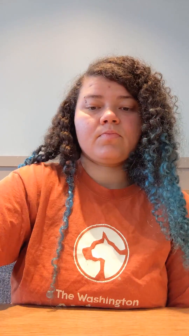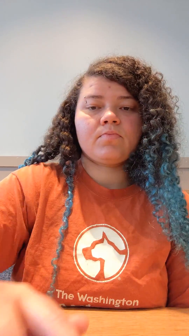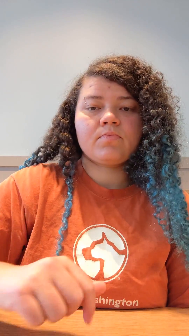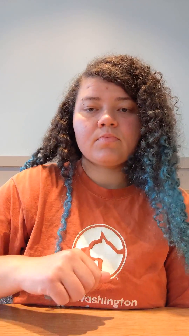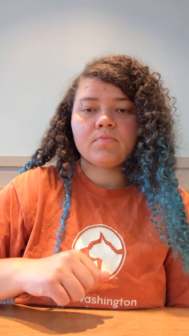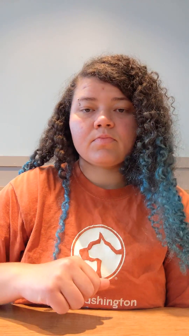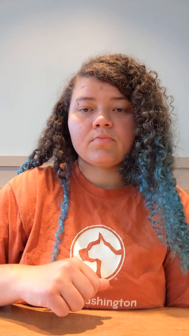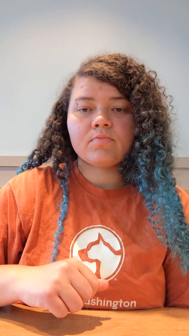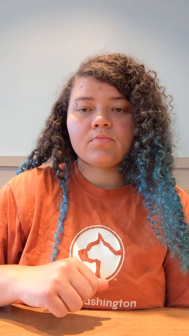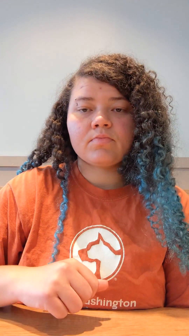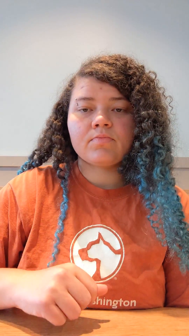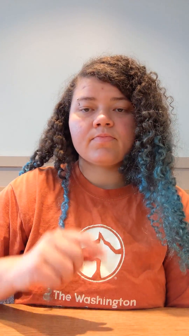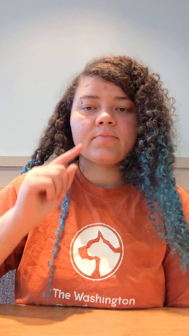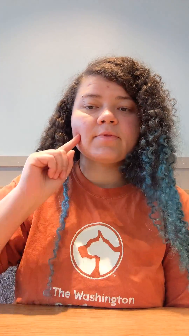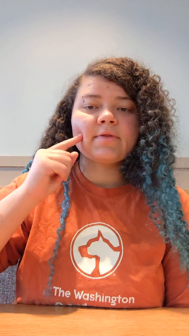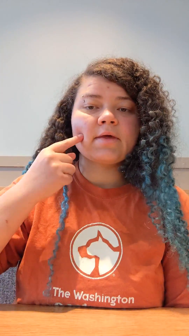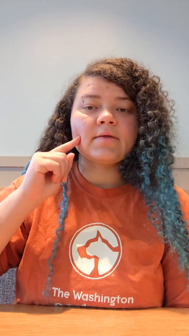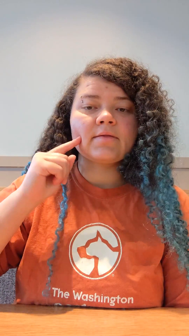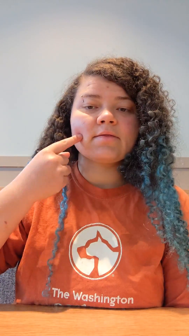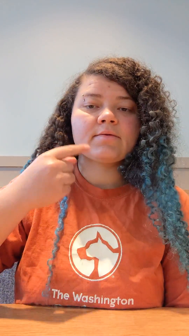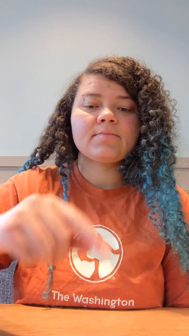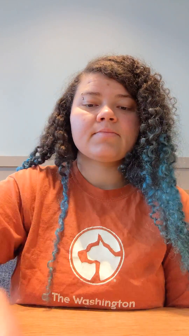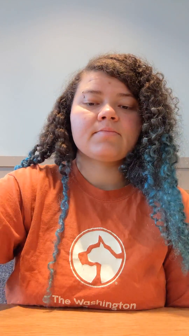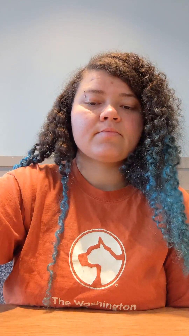candy